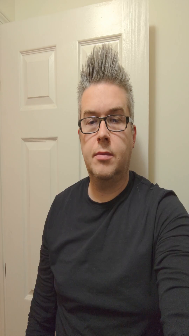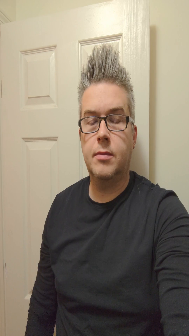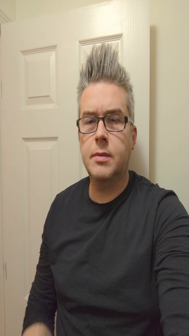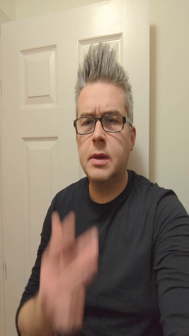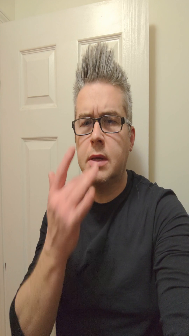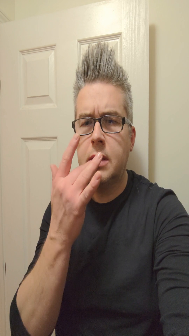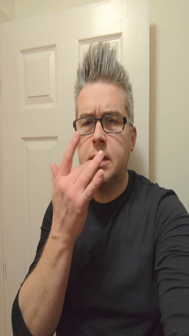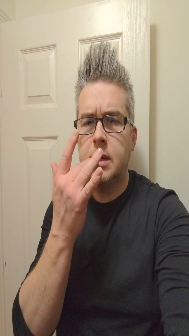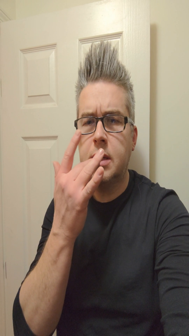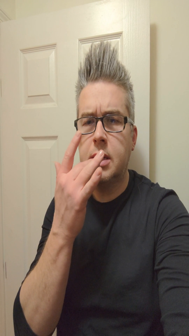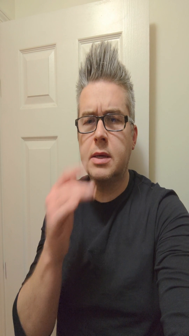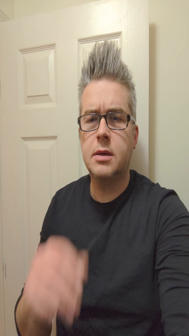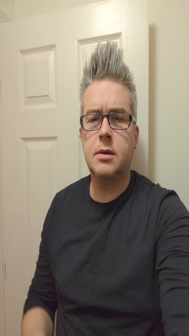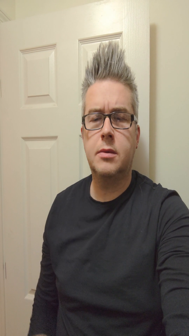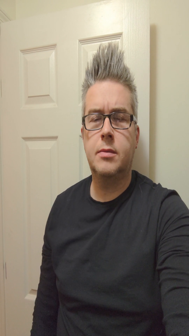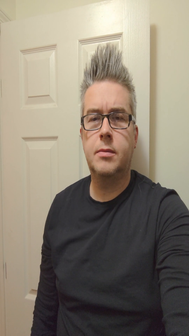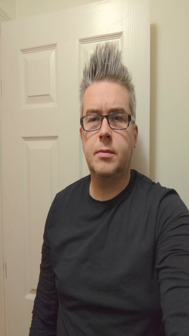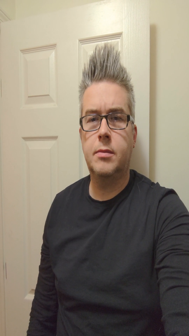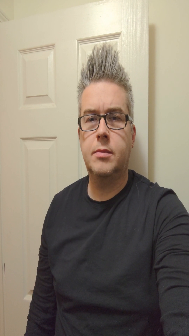taste